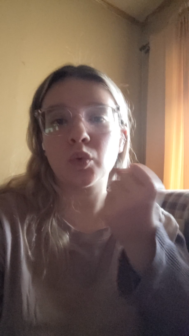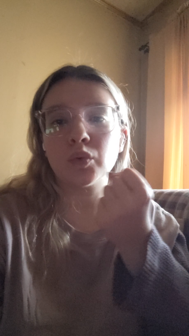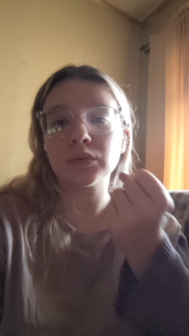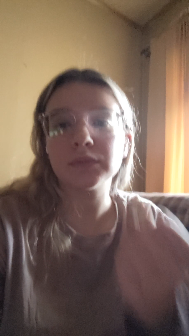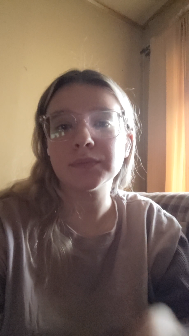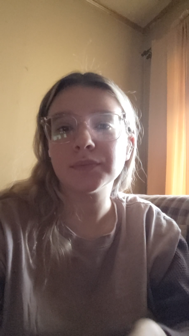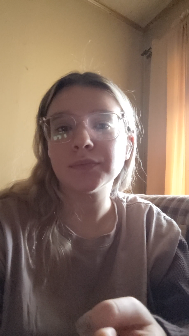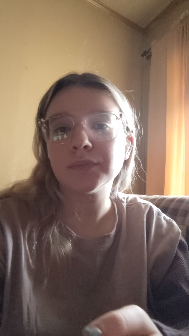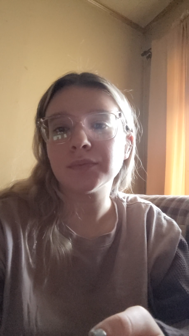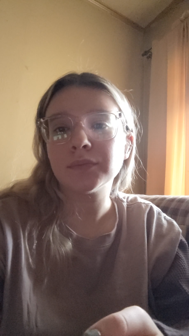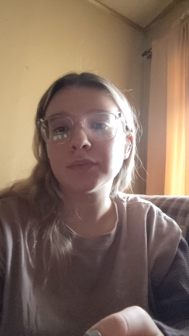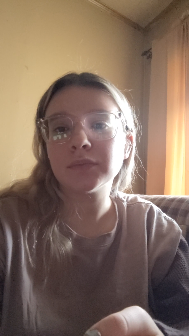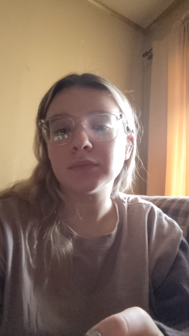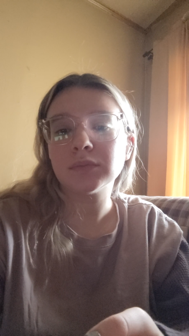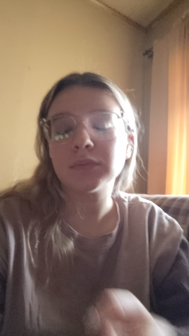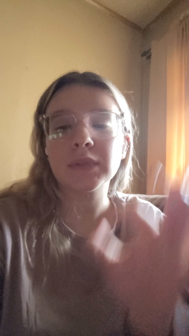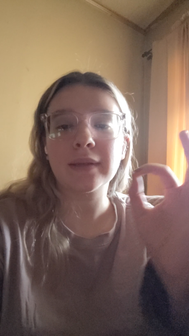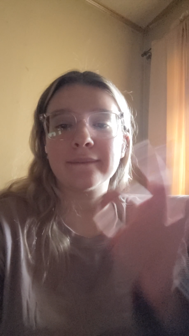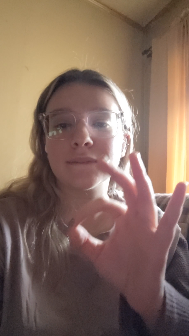fit